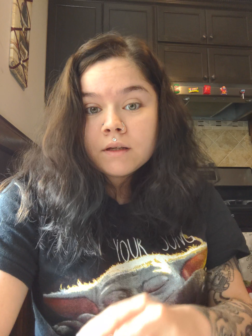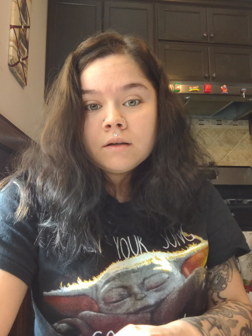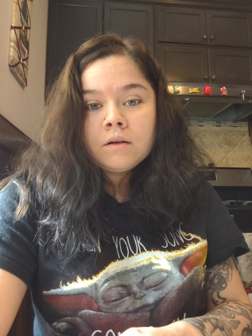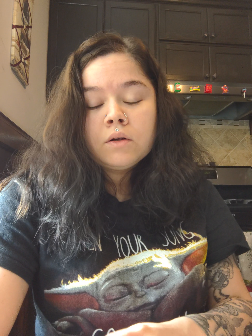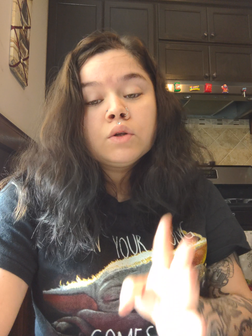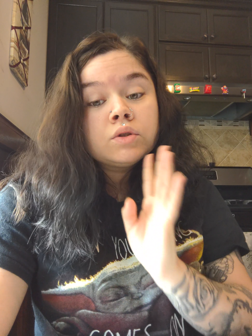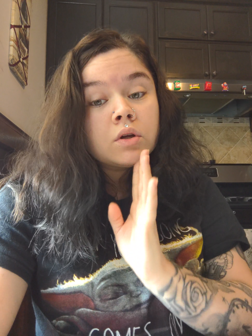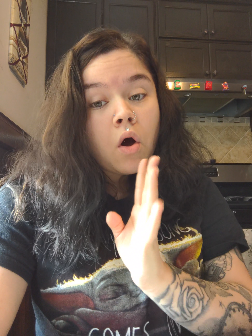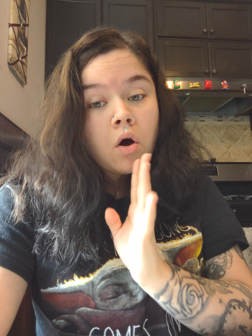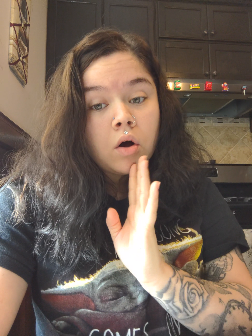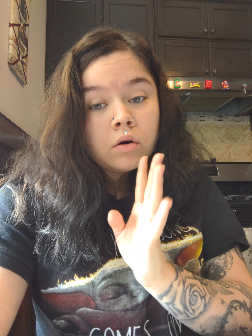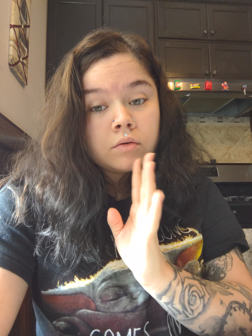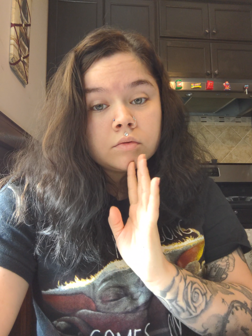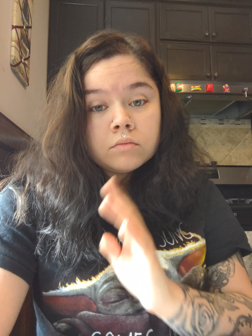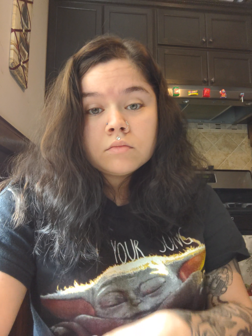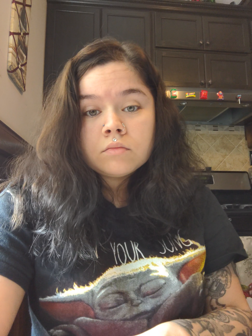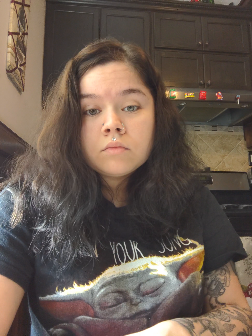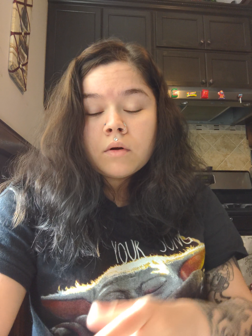talk